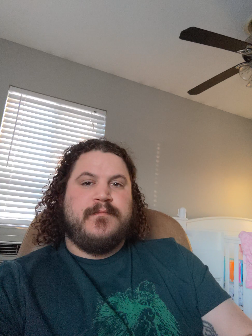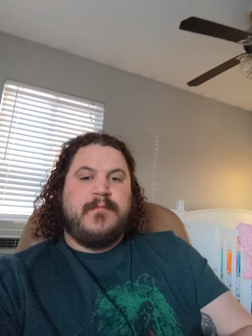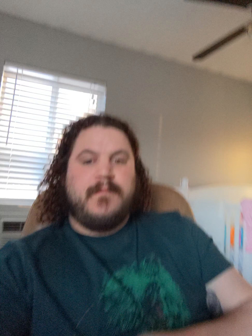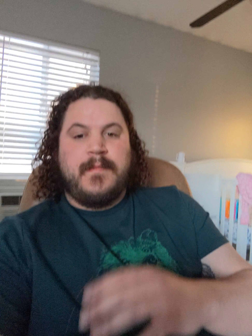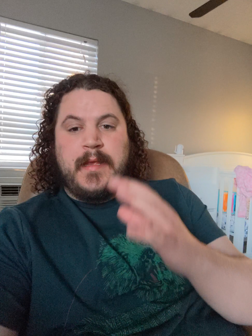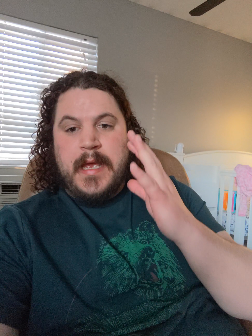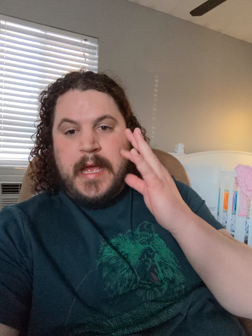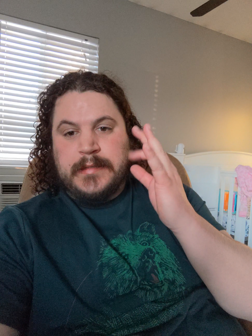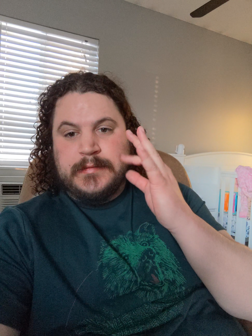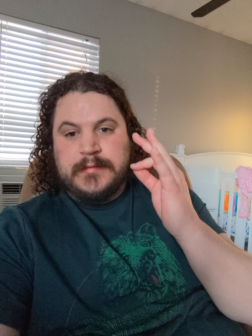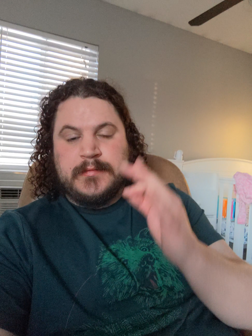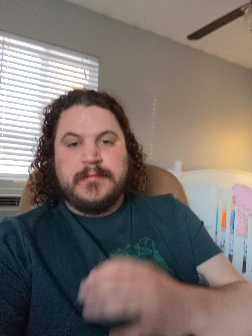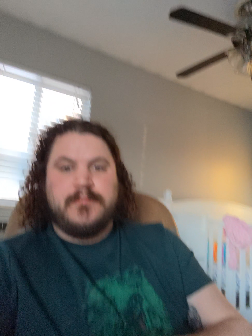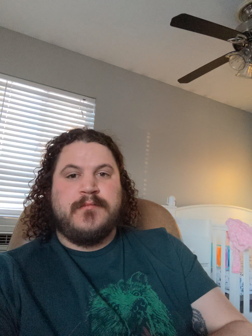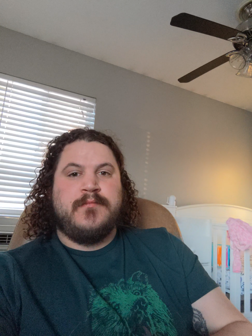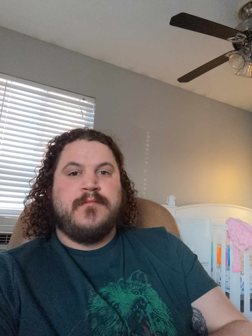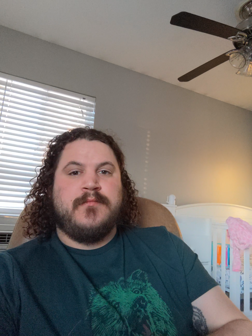cat